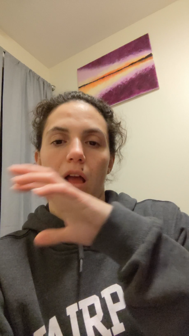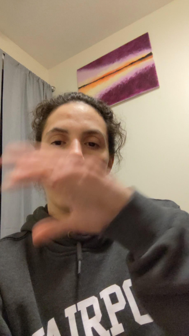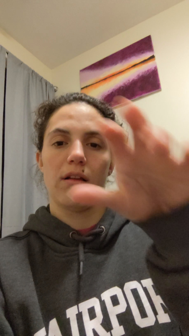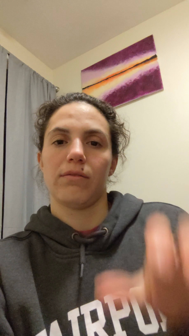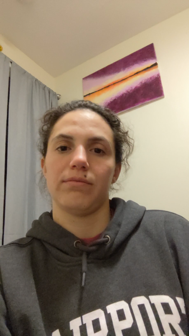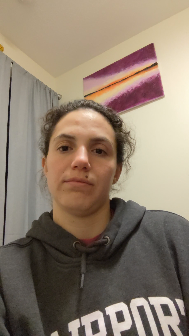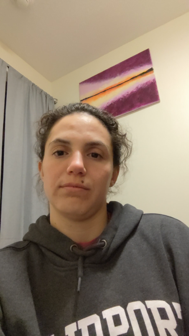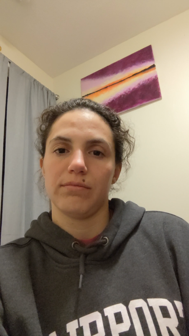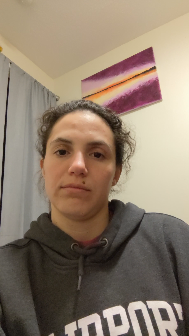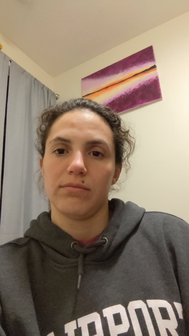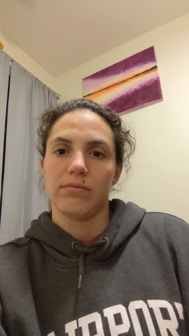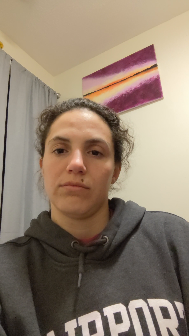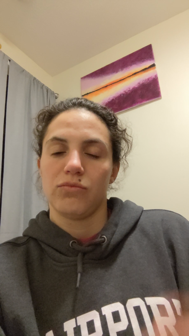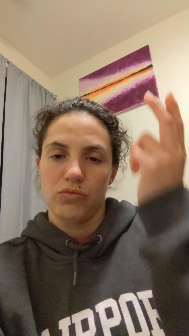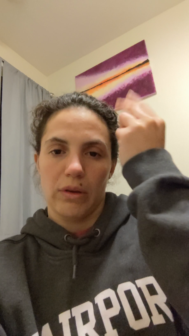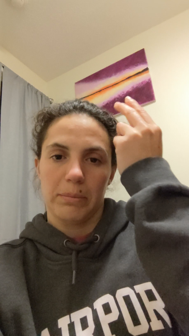rabbit